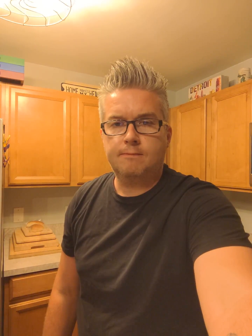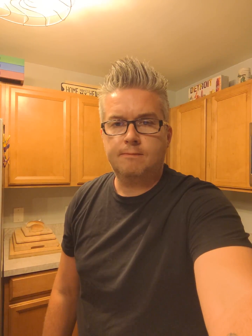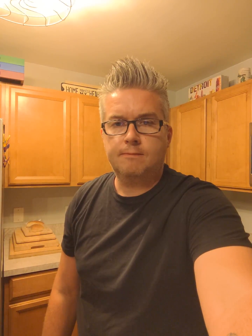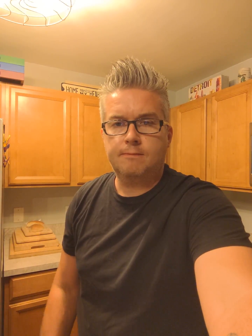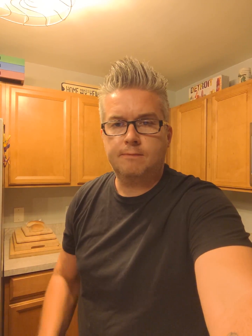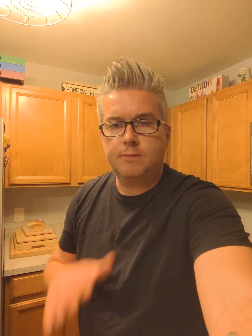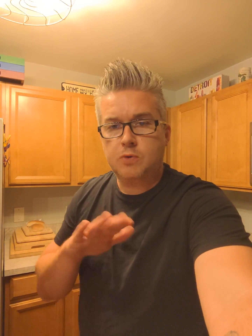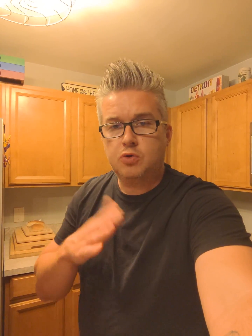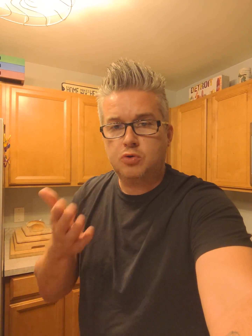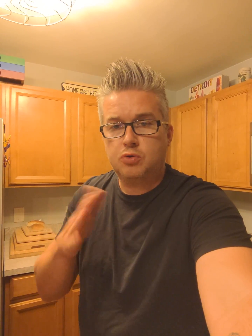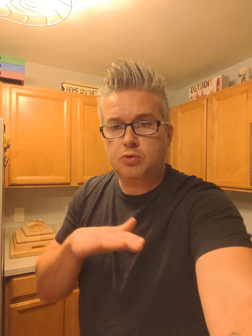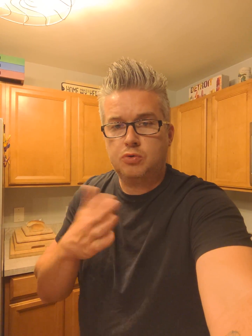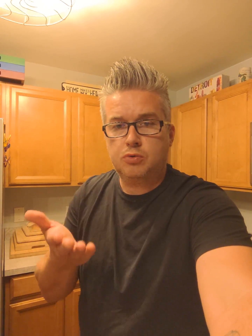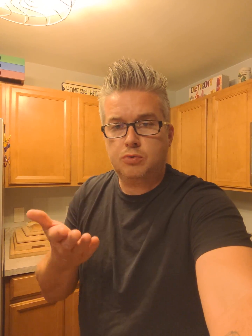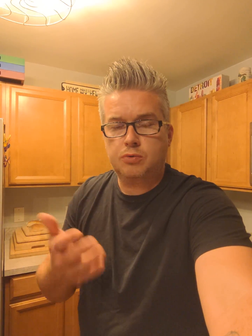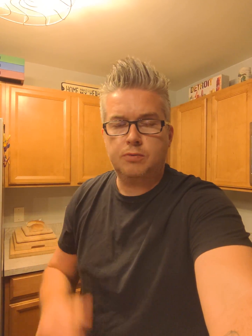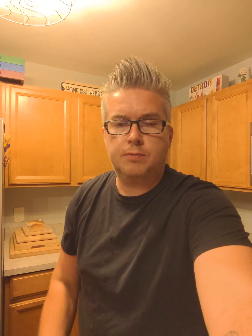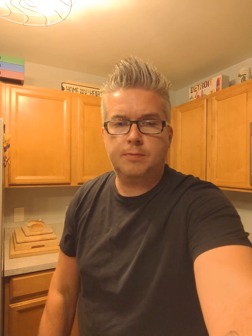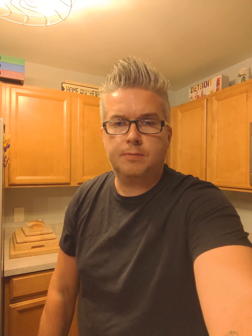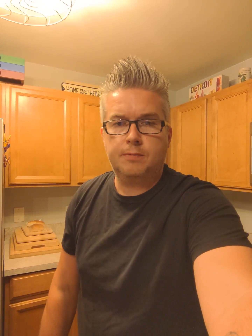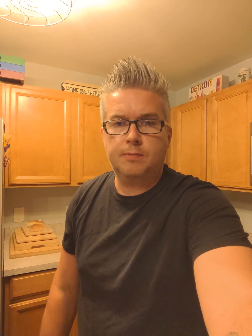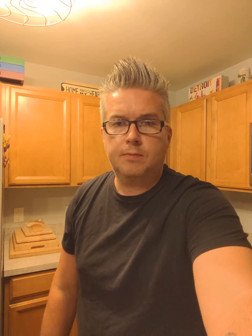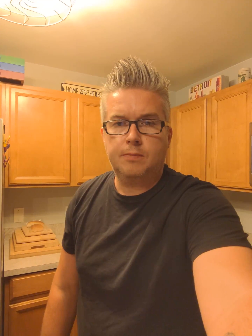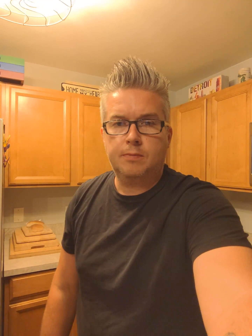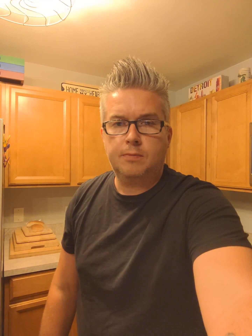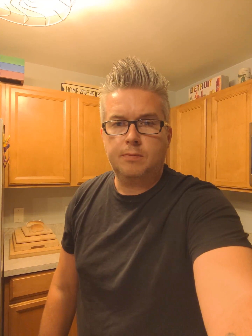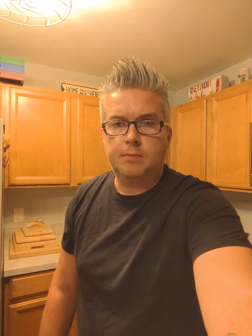kitchen